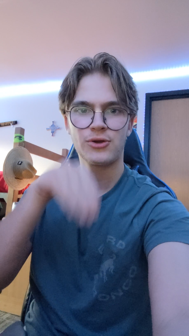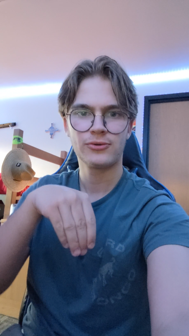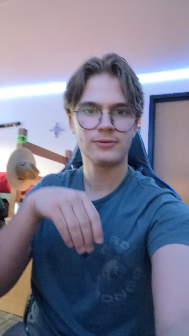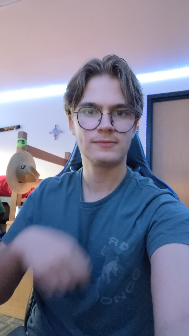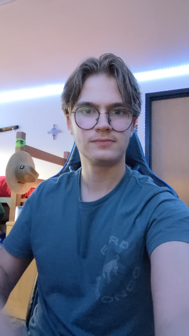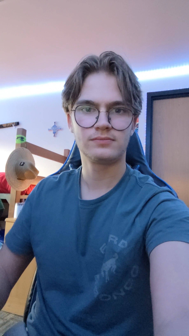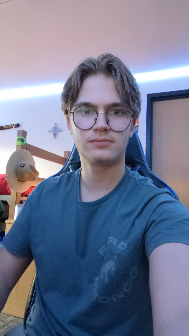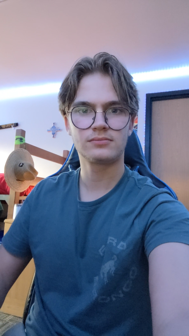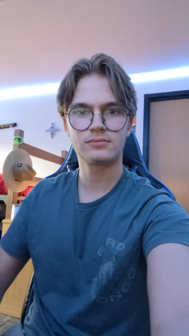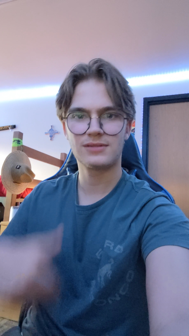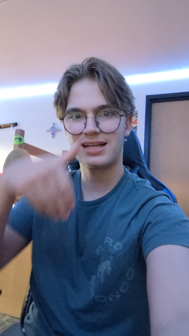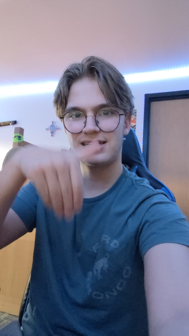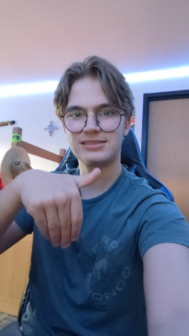night night